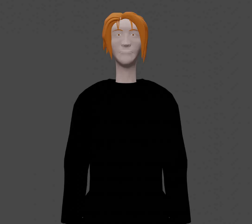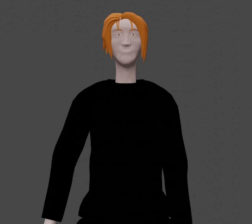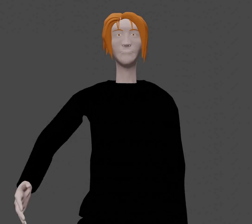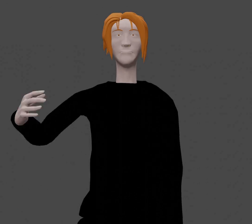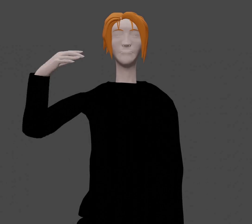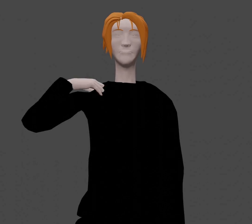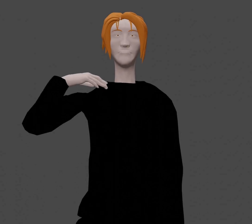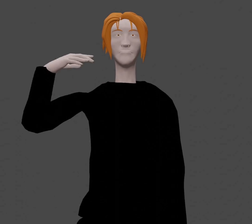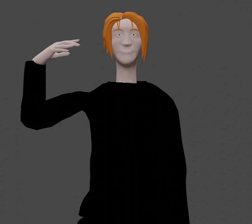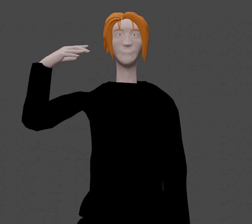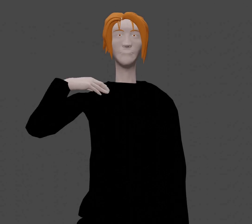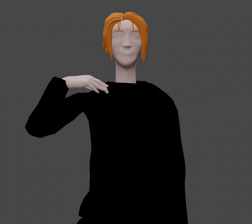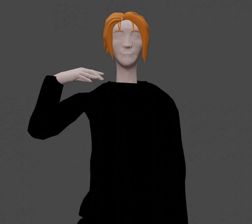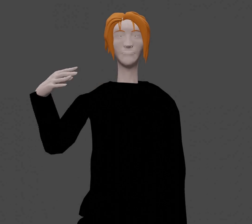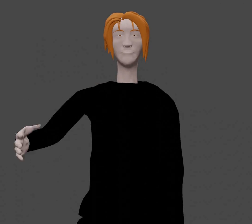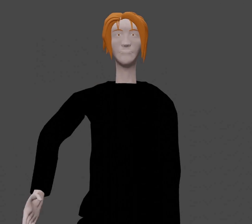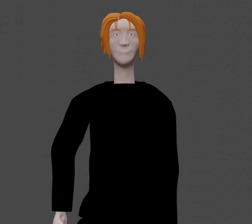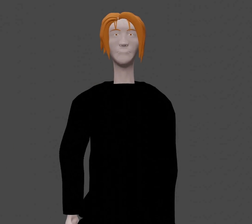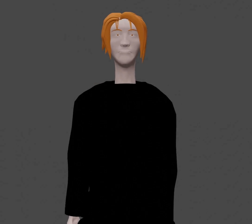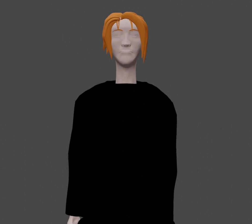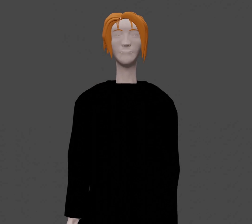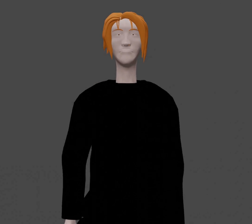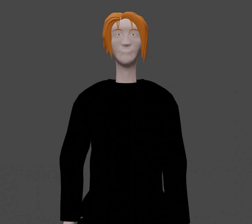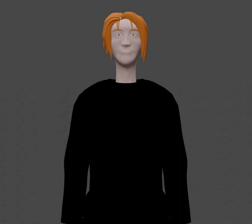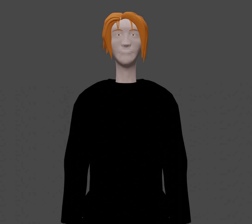Authority